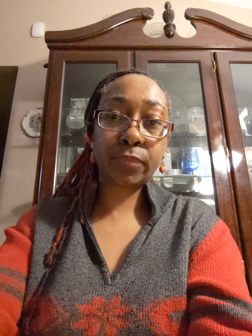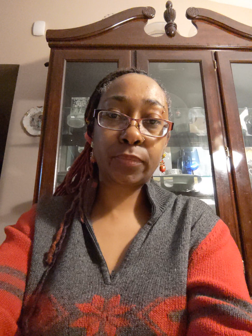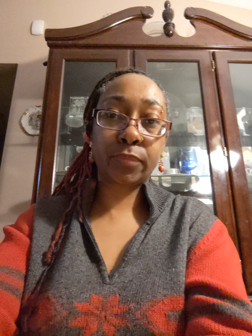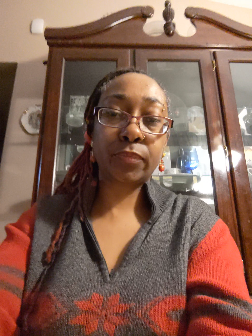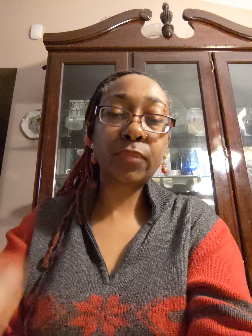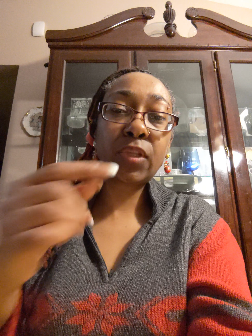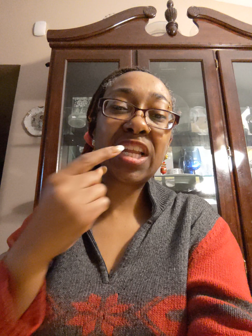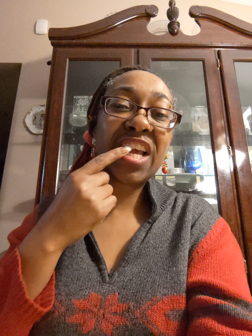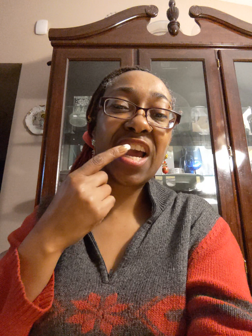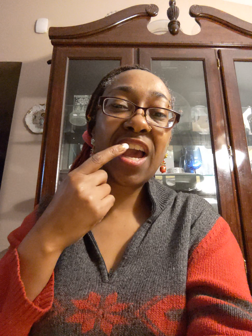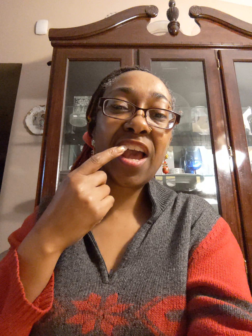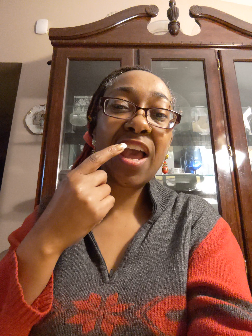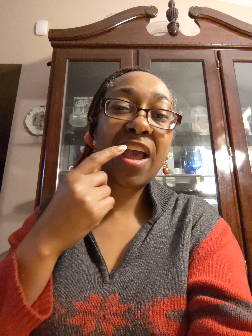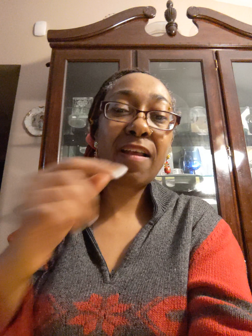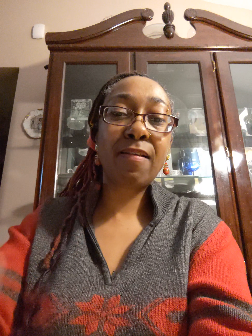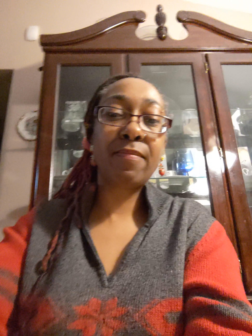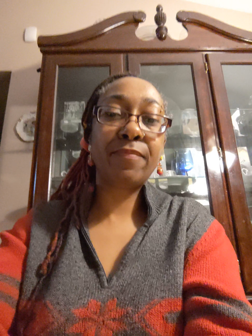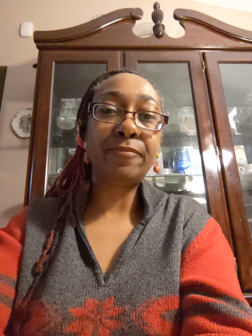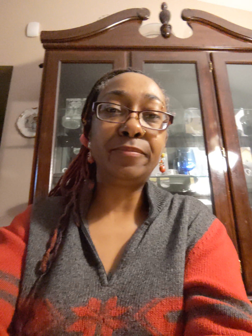tooth